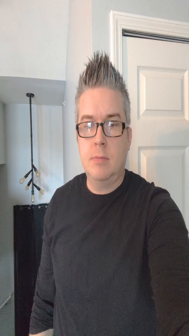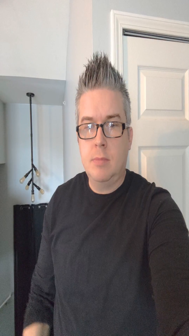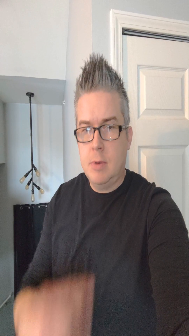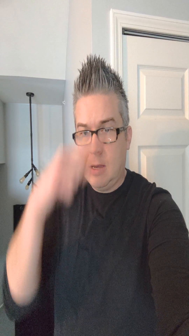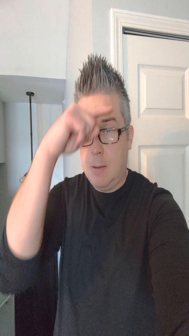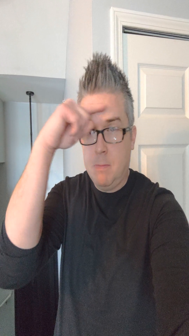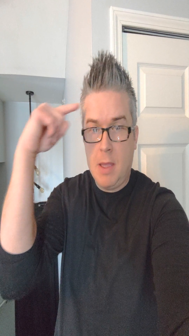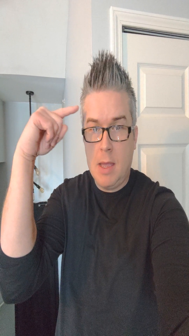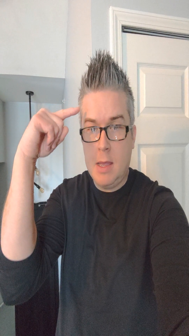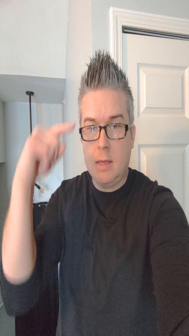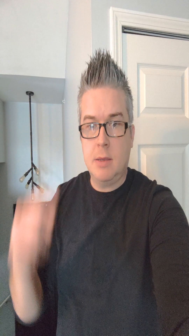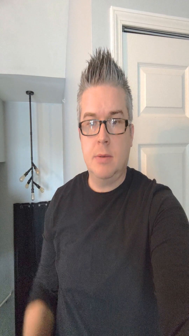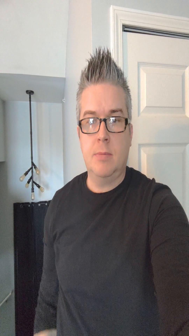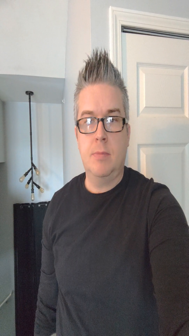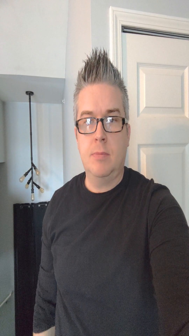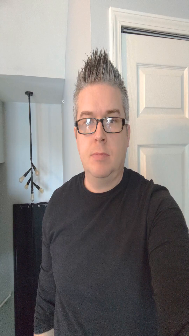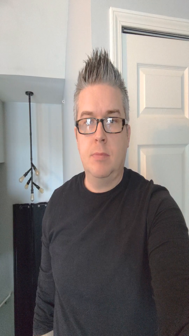black